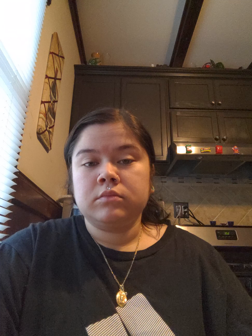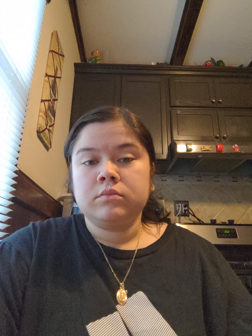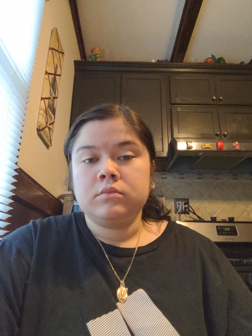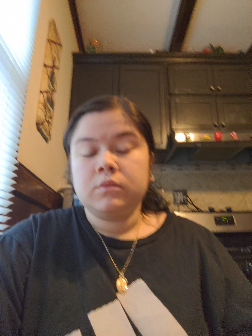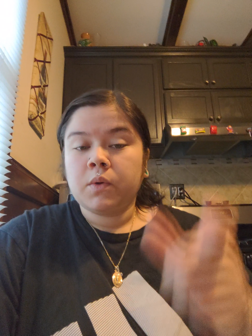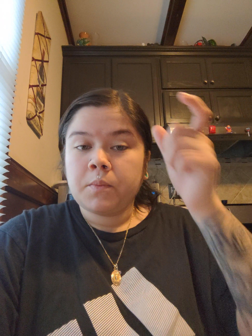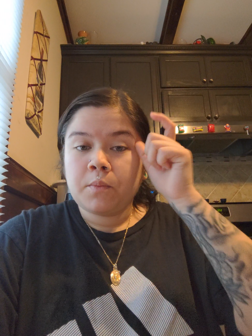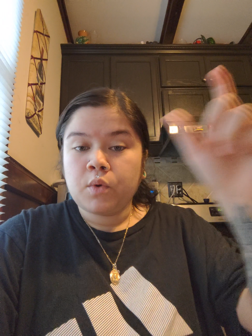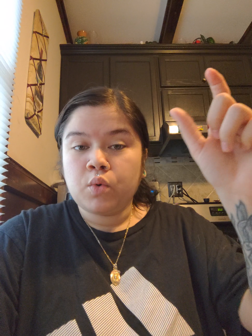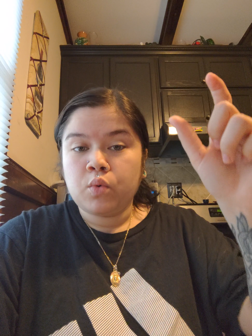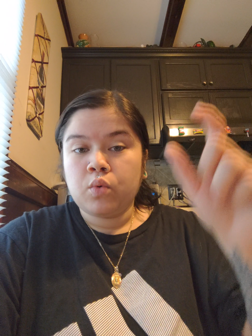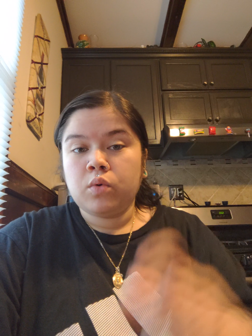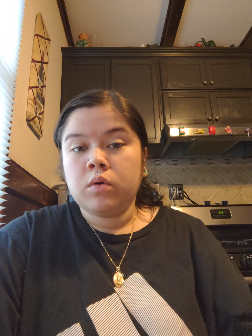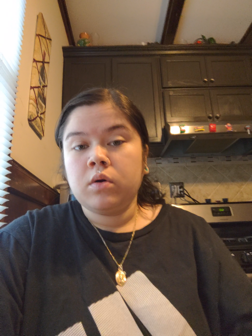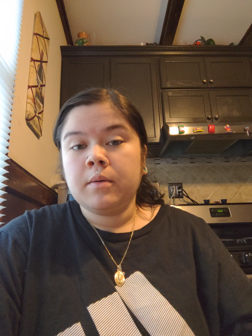moon